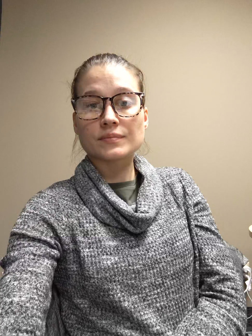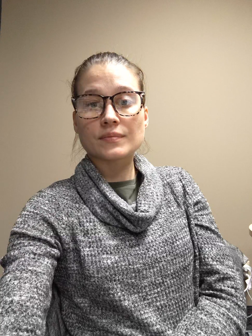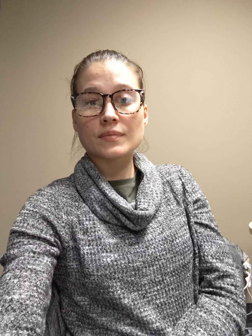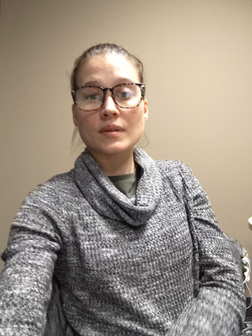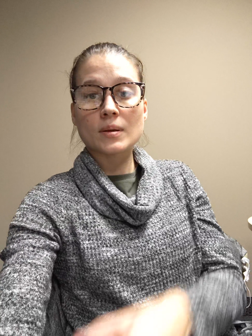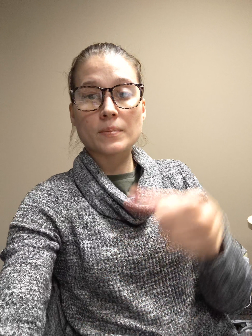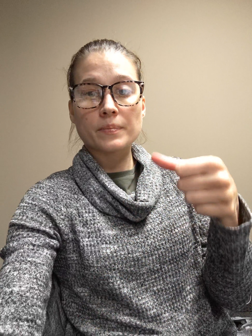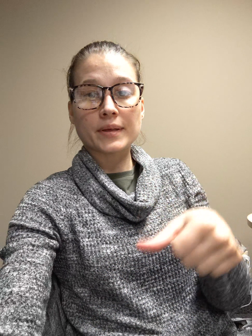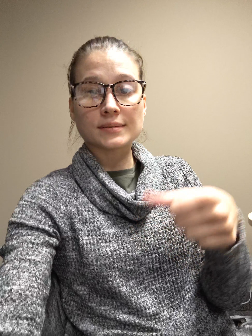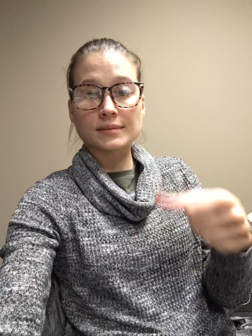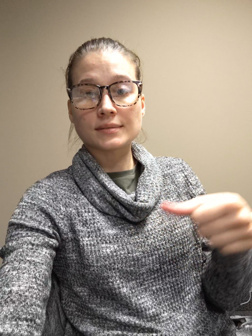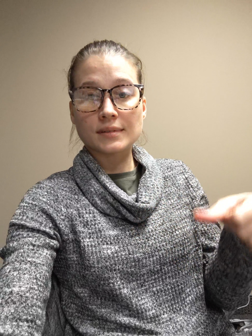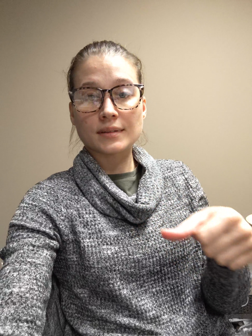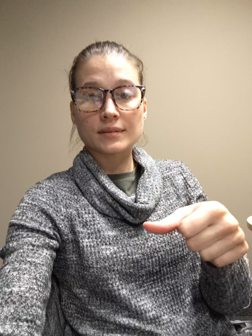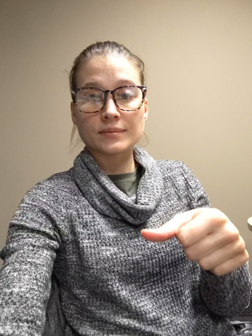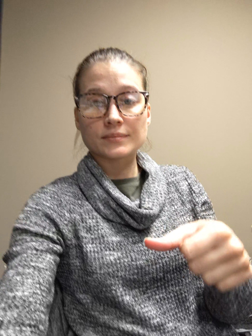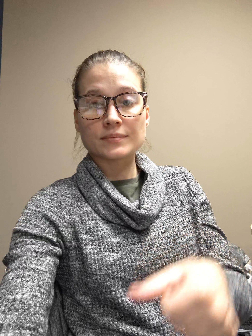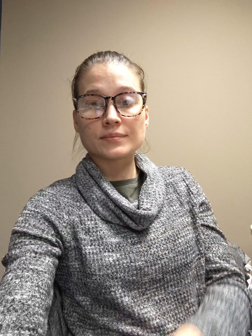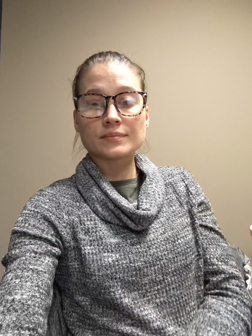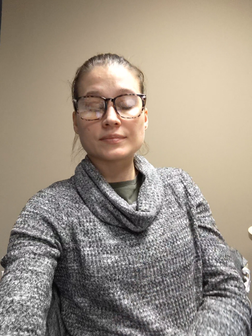puzzle